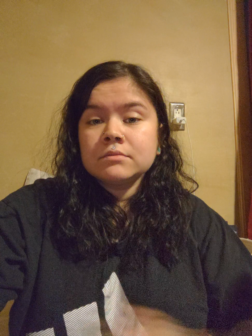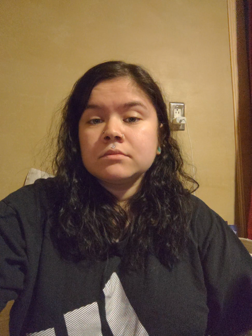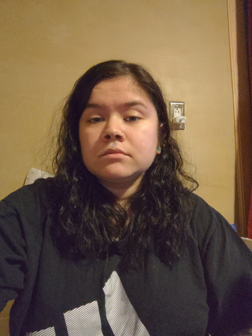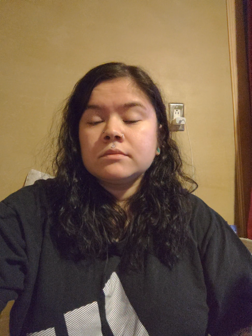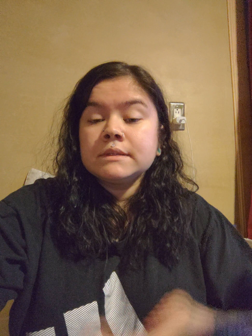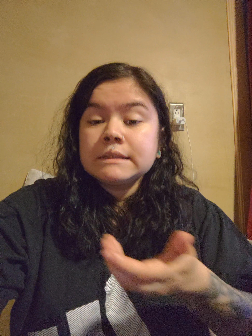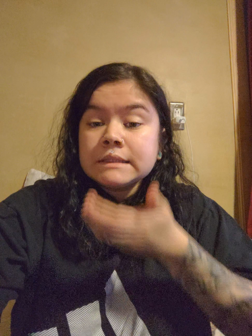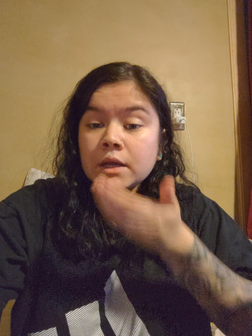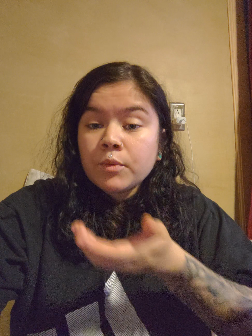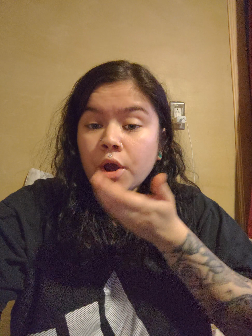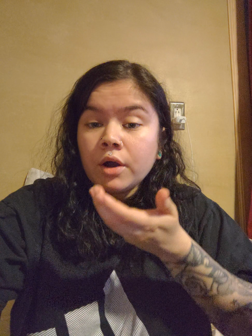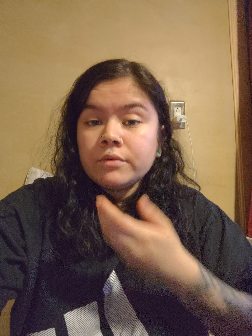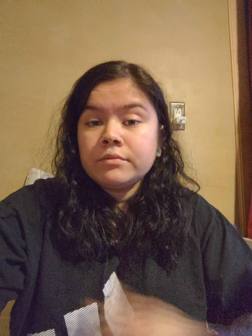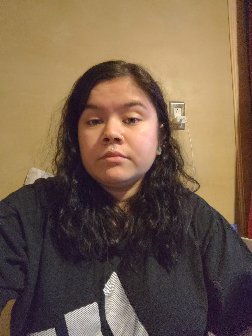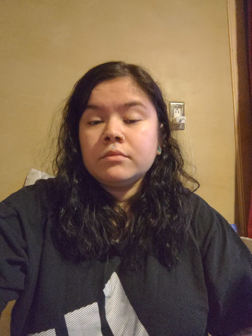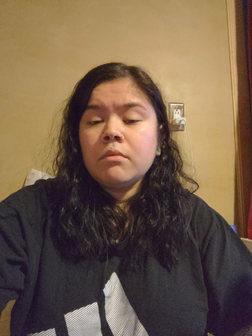cereal